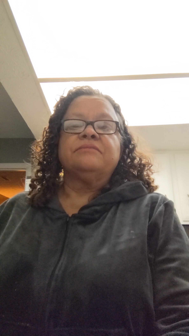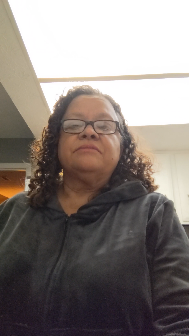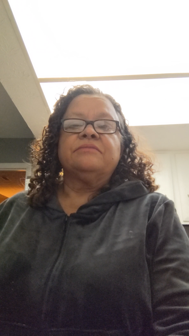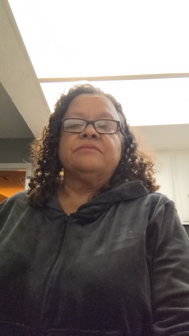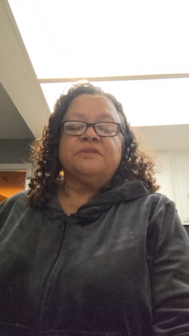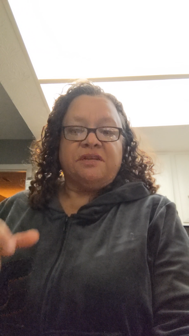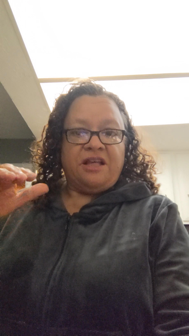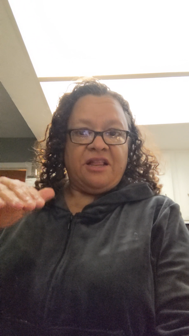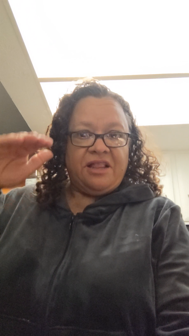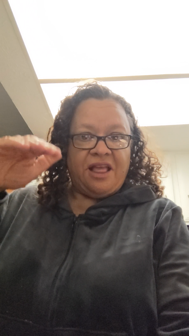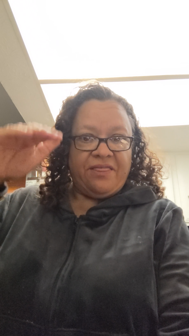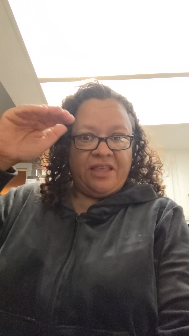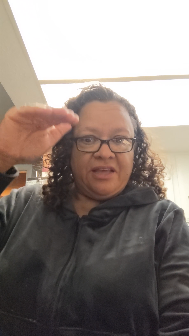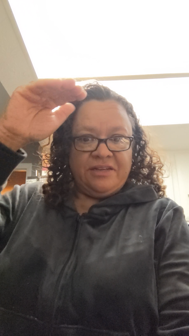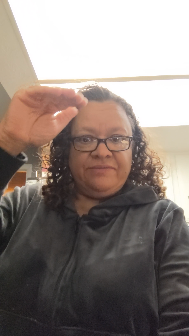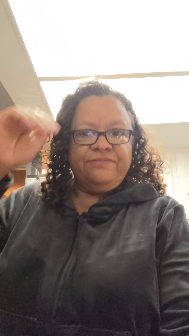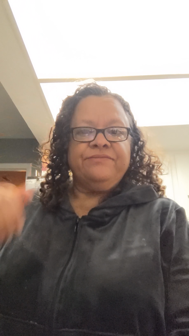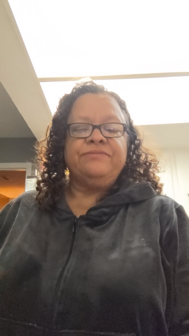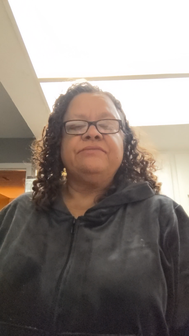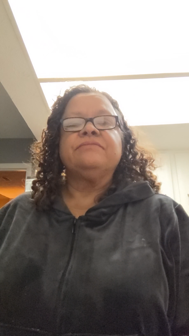ladder